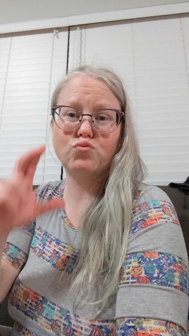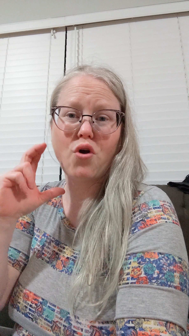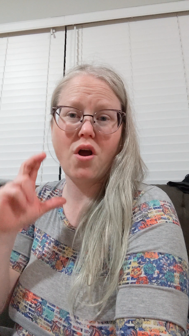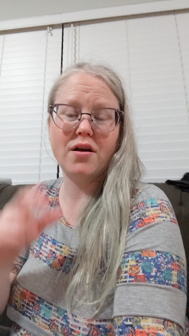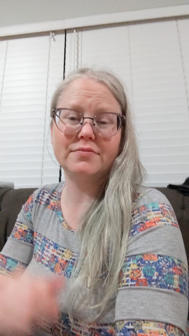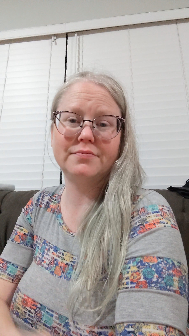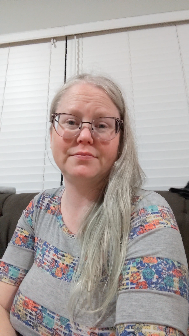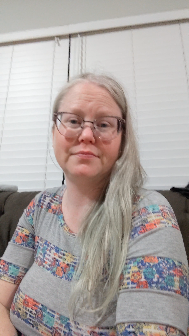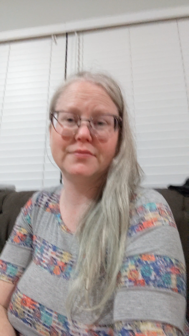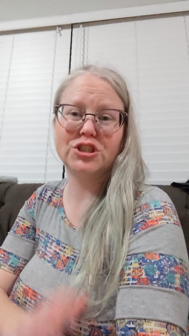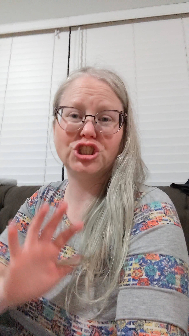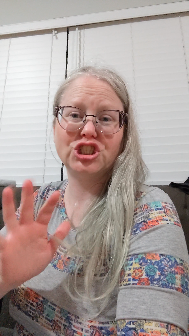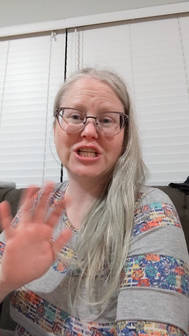cheese